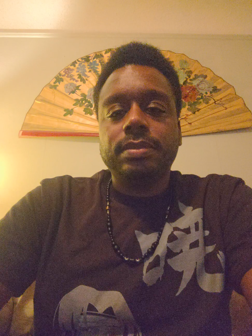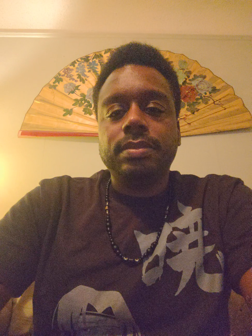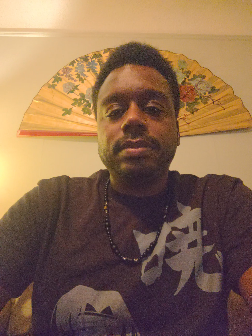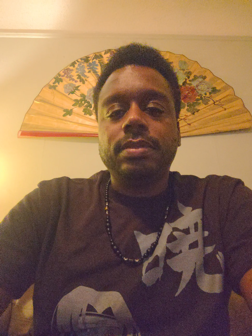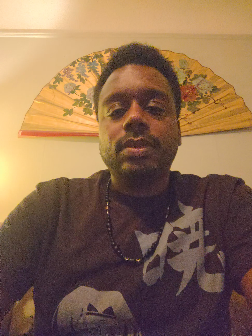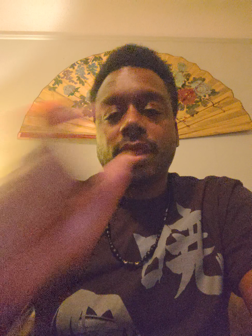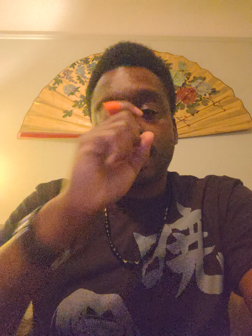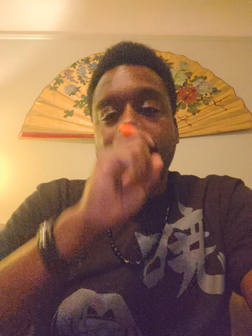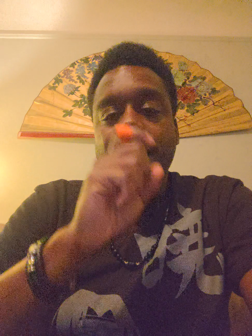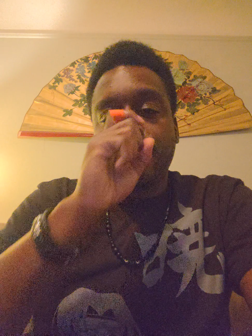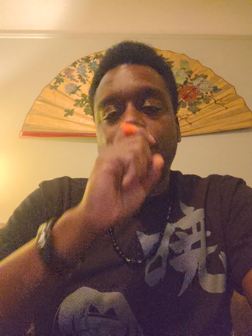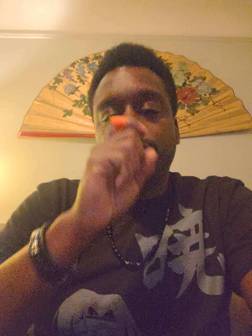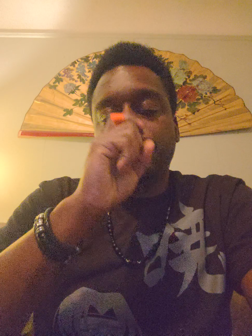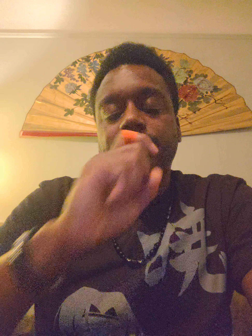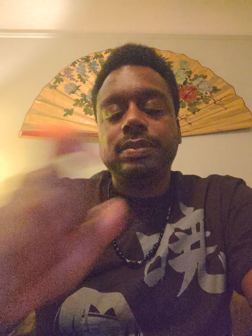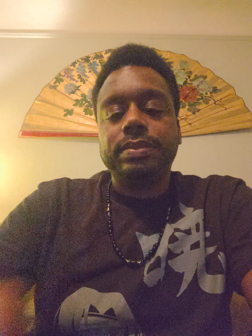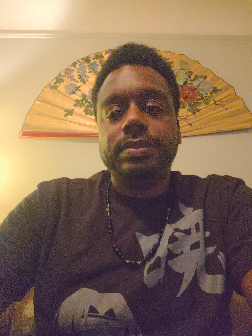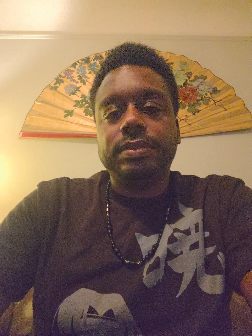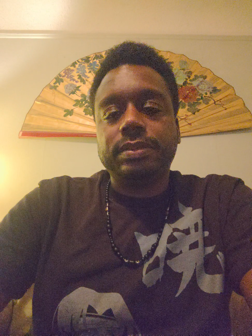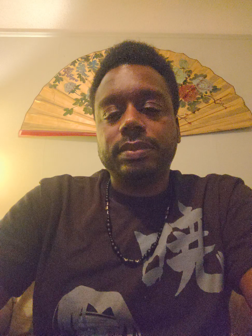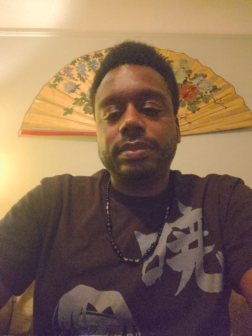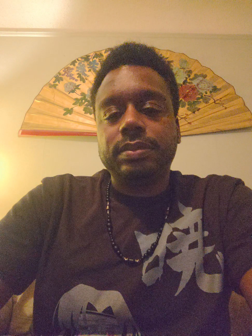doll